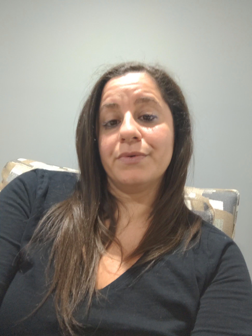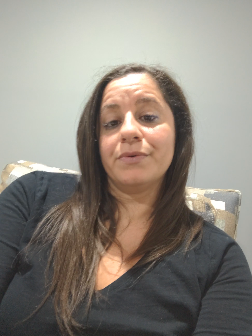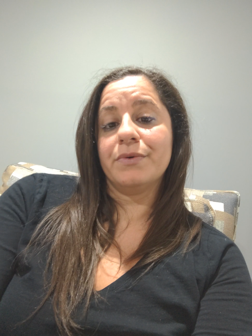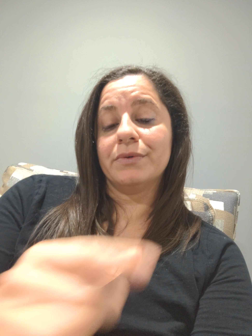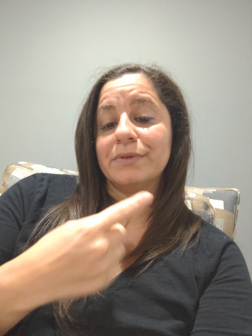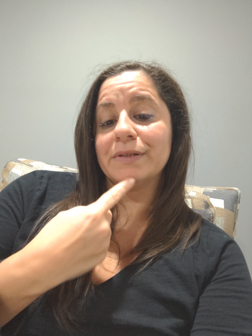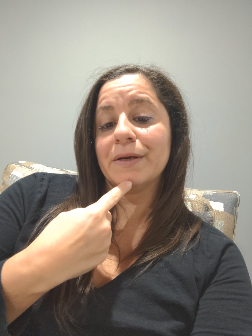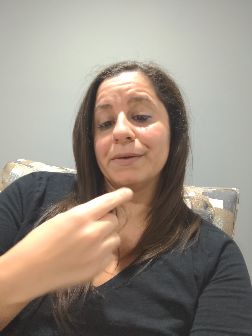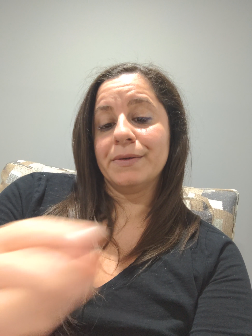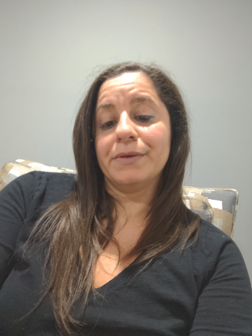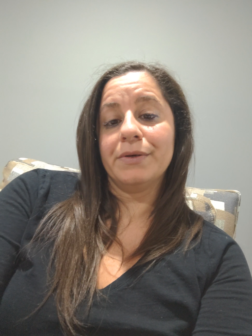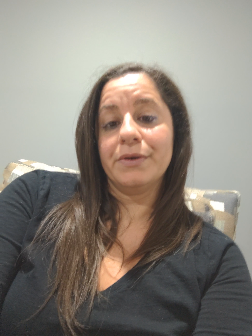say